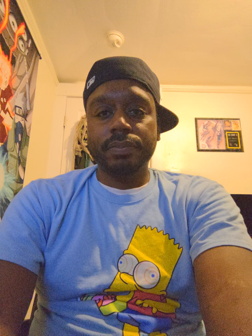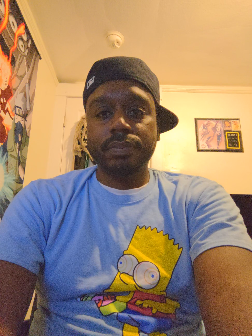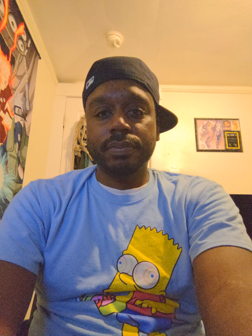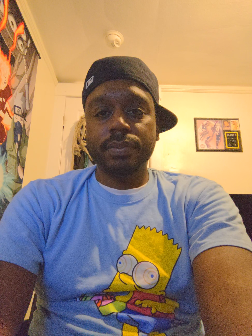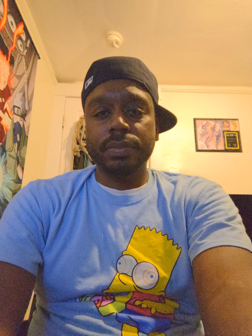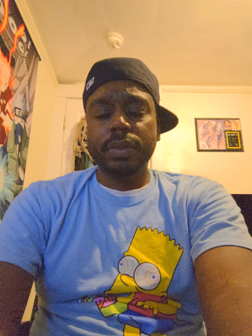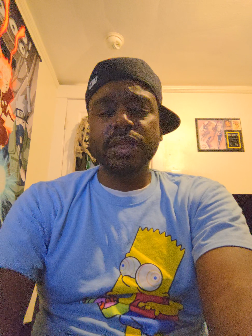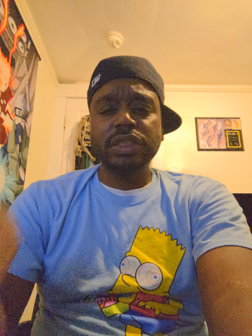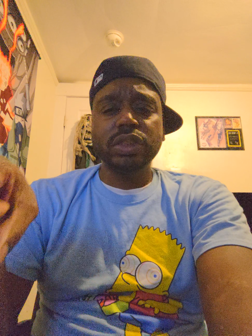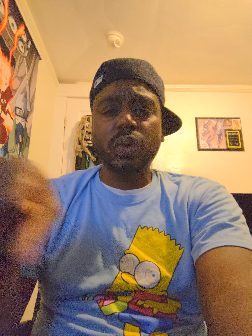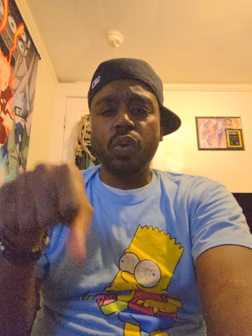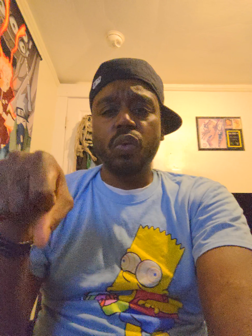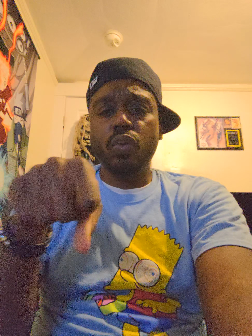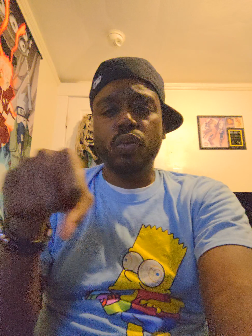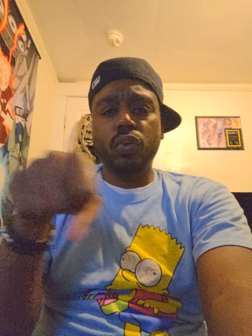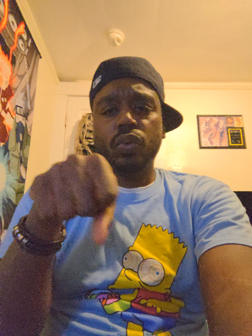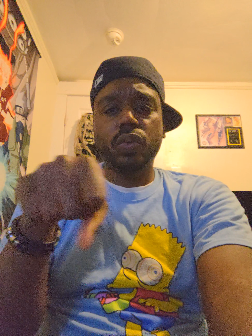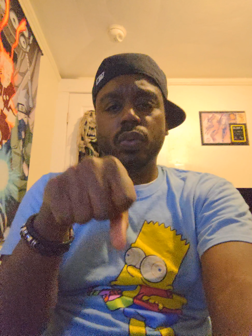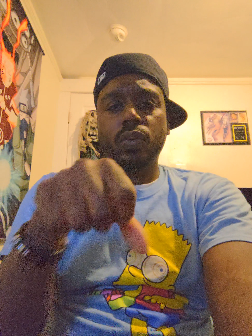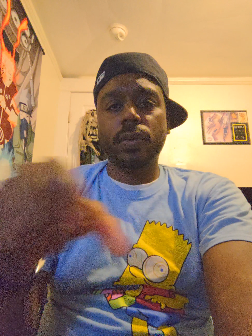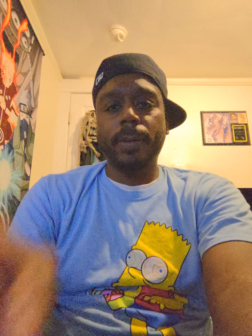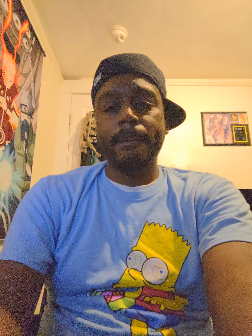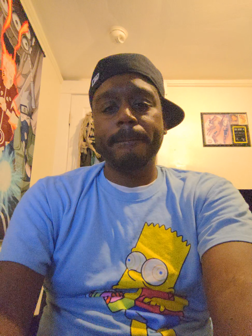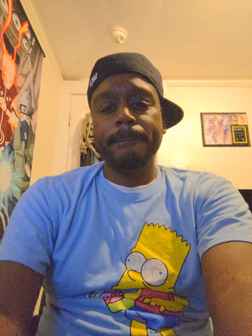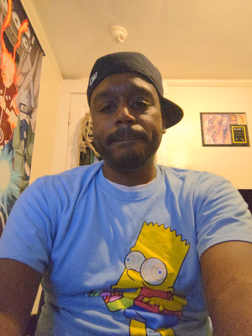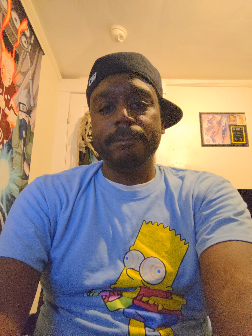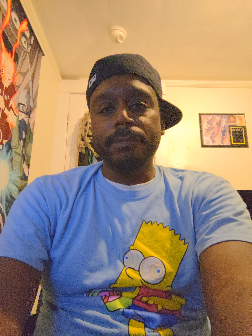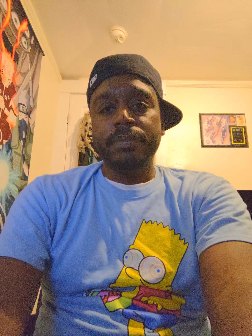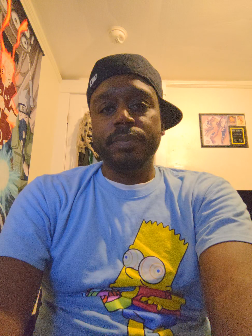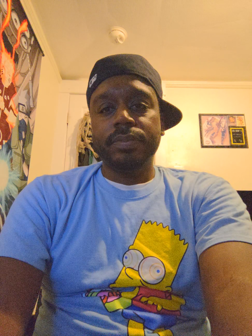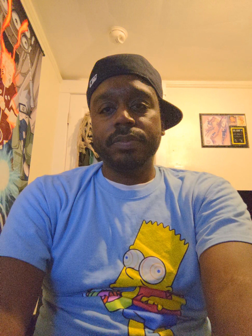shoe